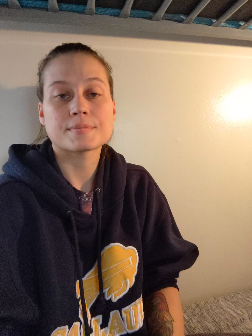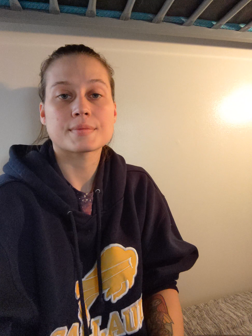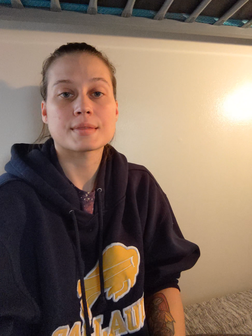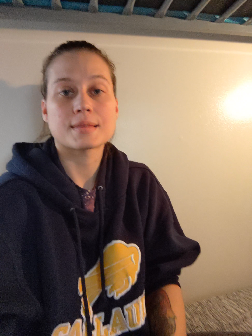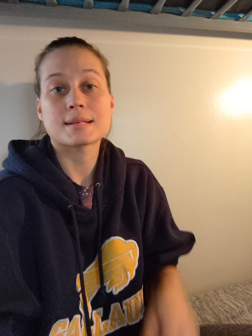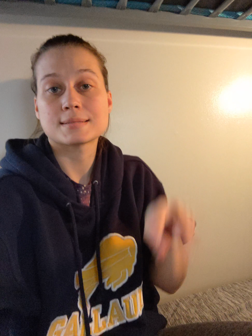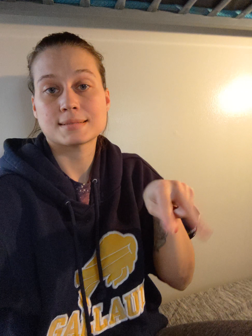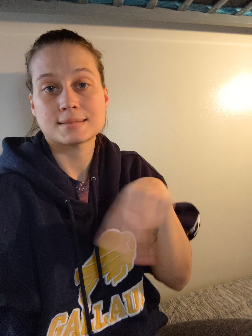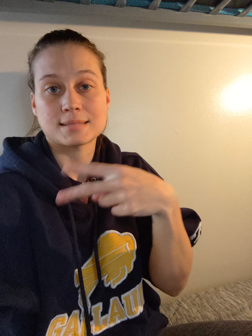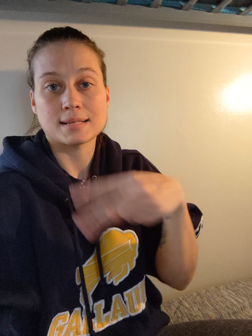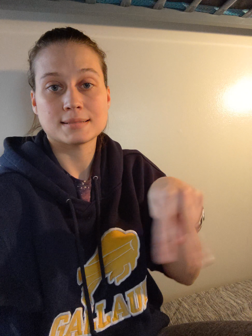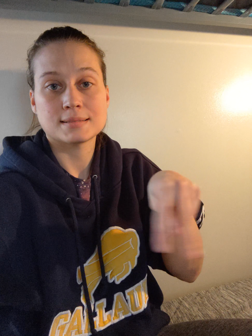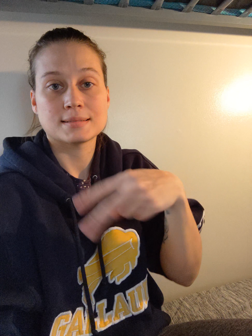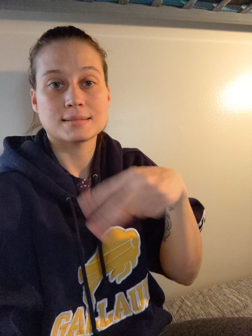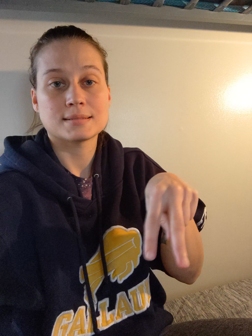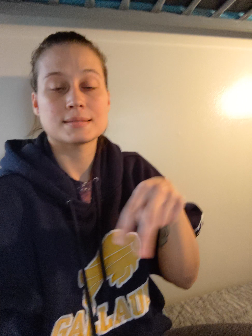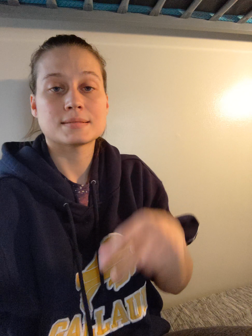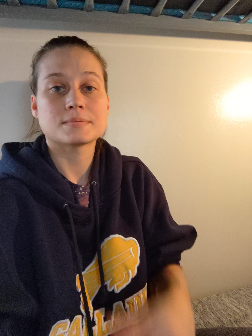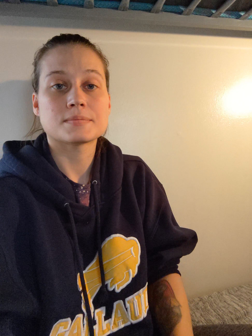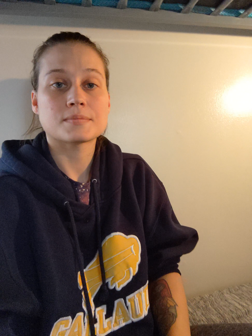dance